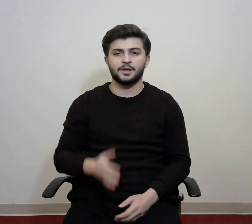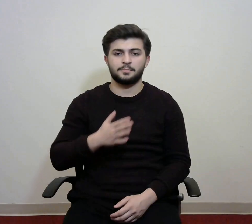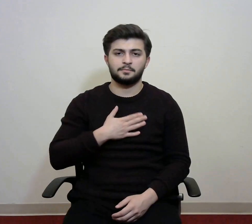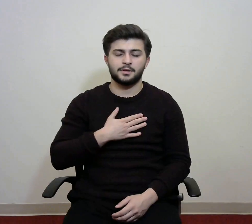mən